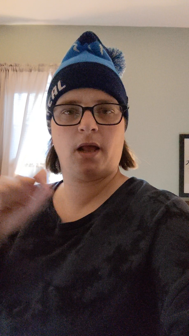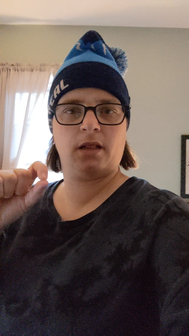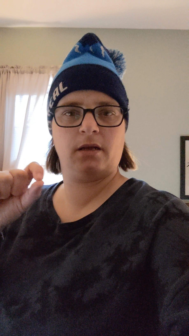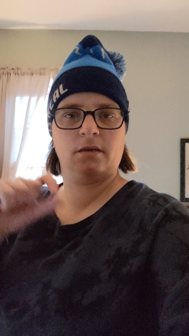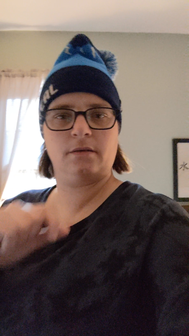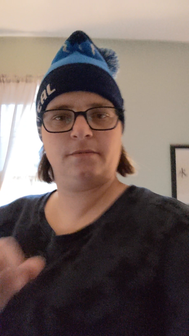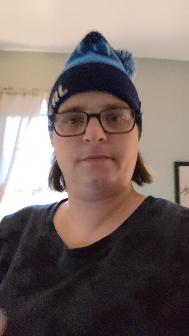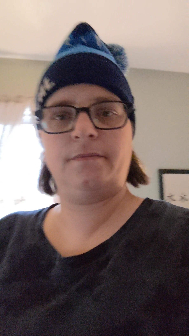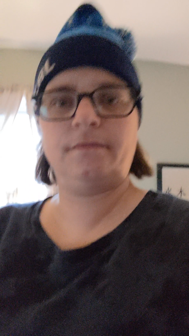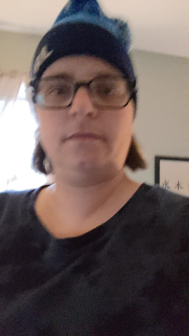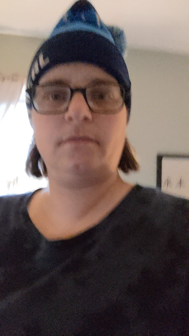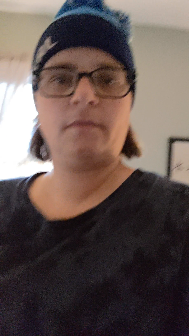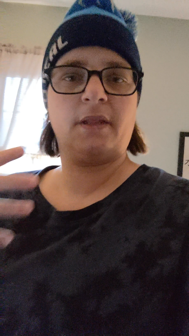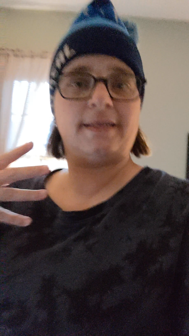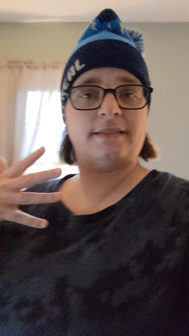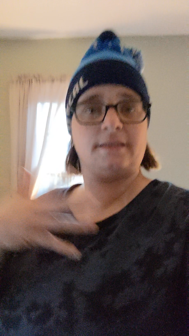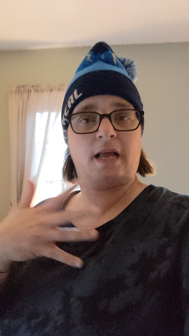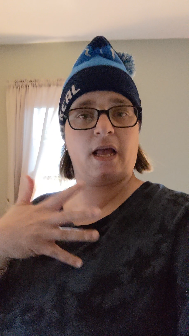scared